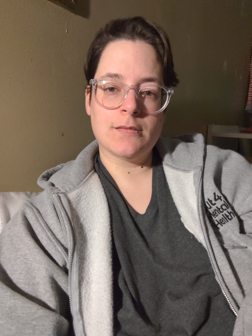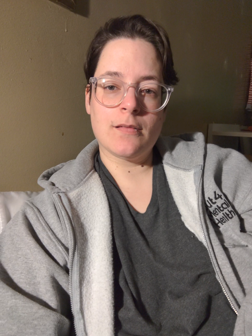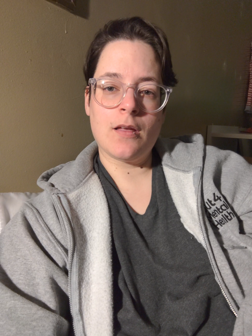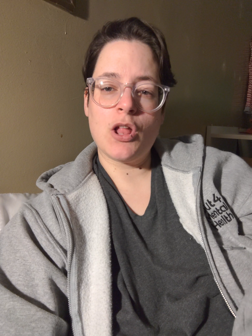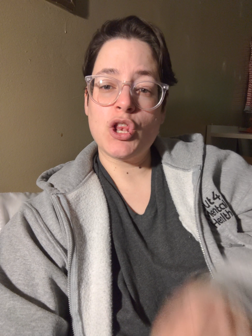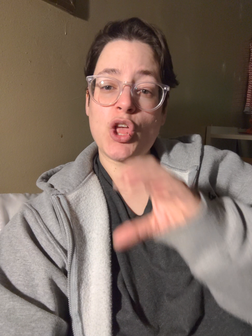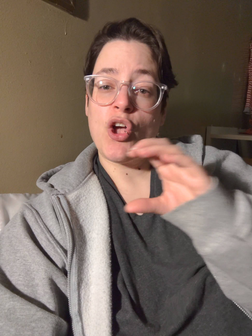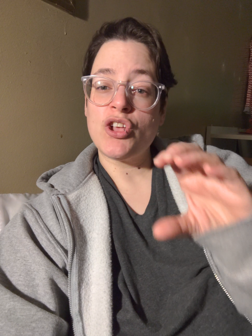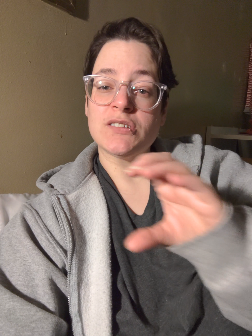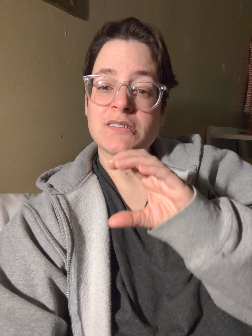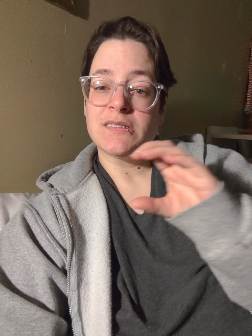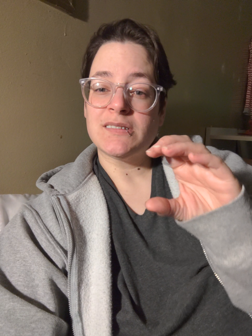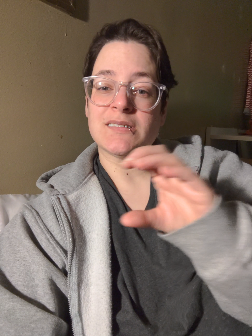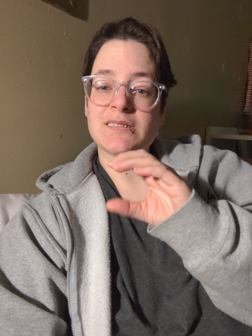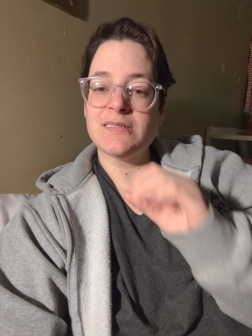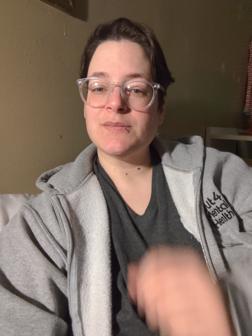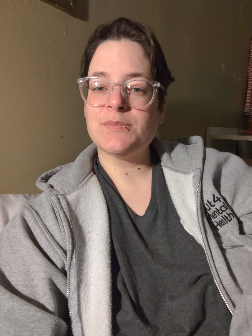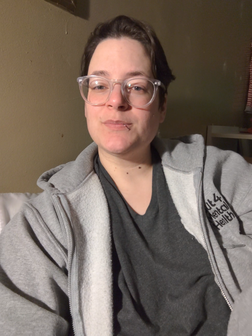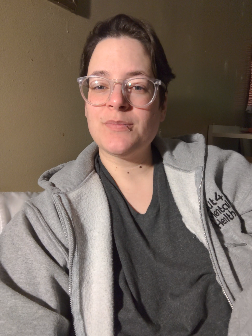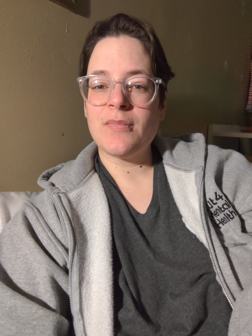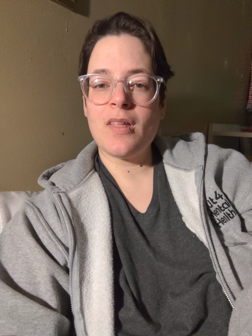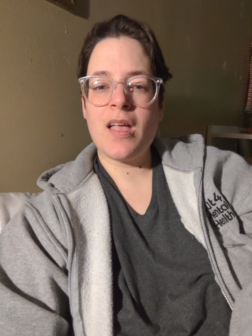chocolate